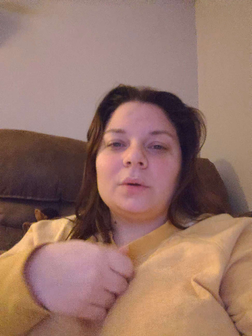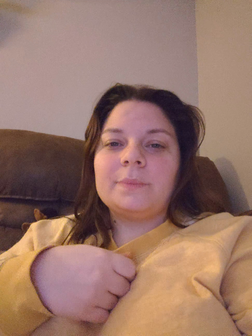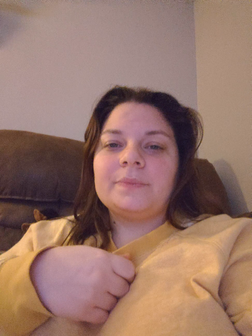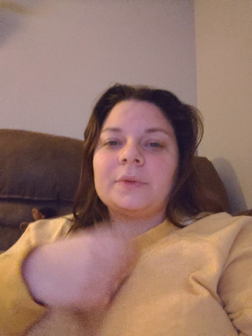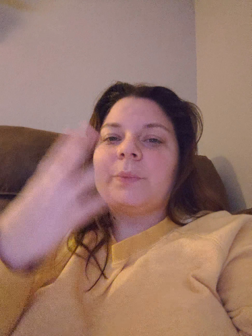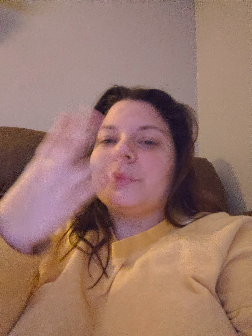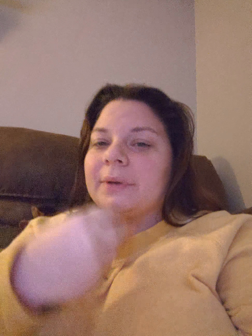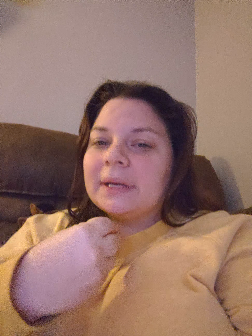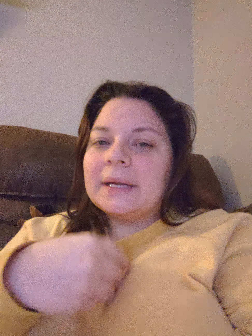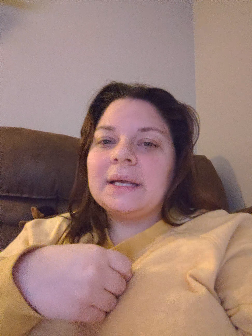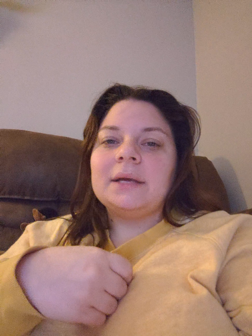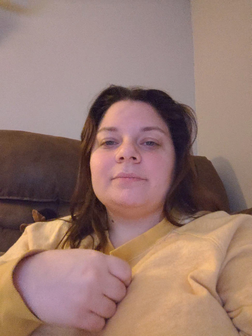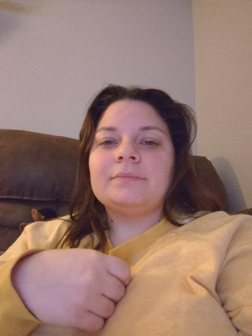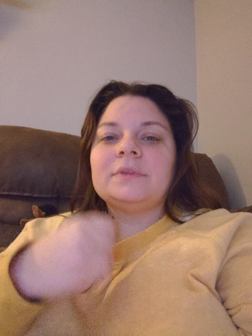pretty